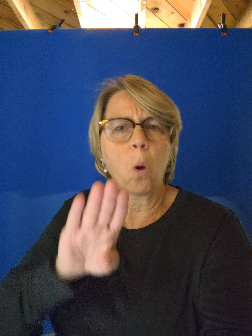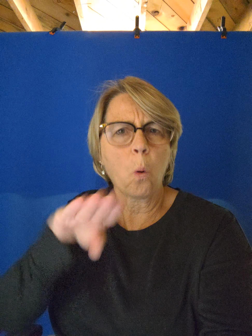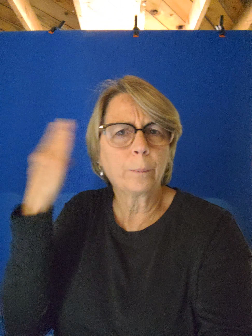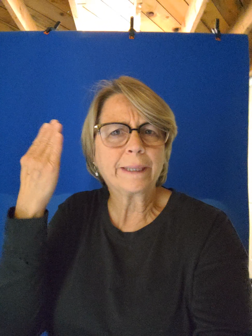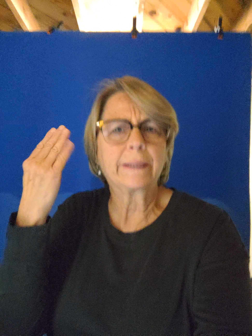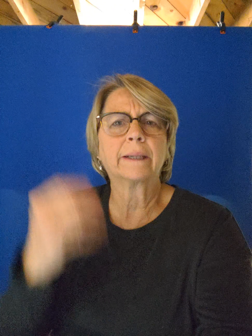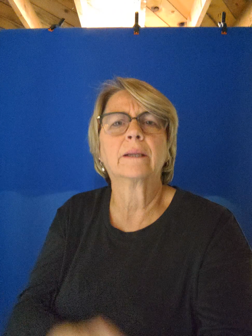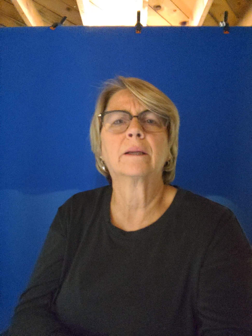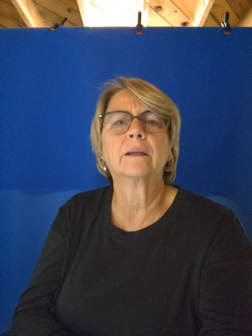open